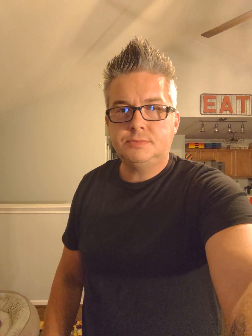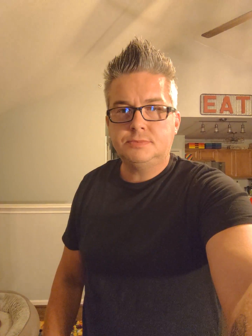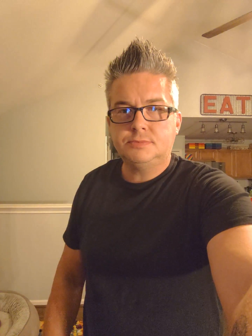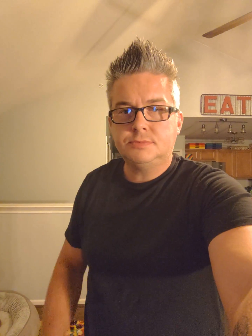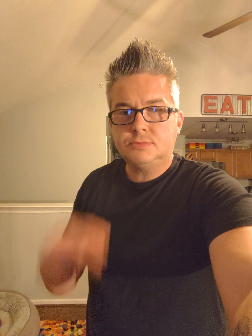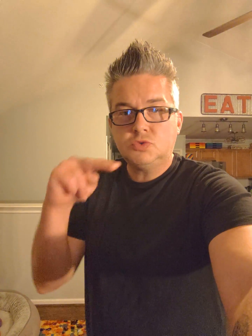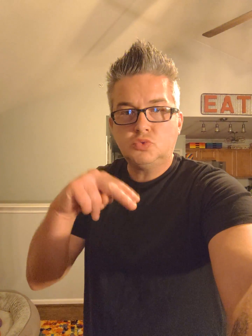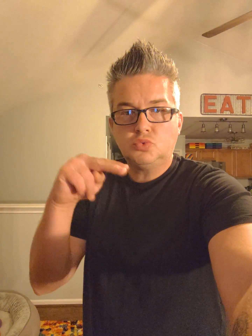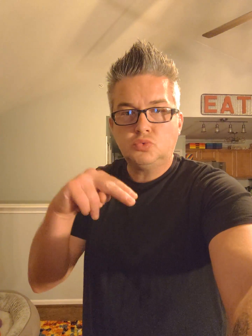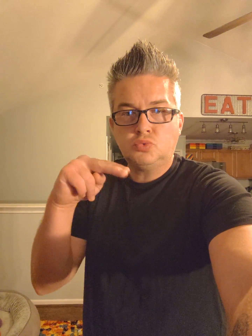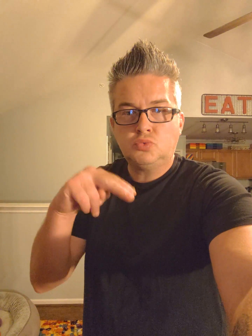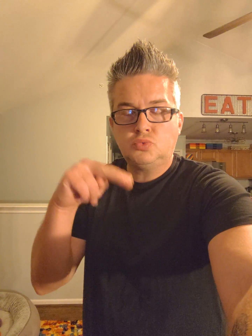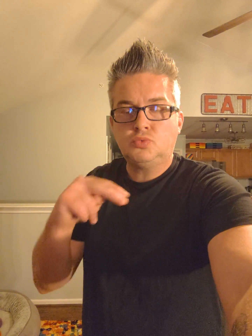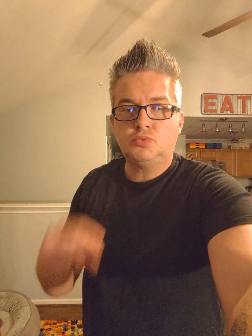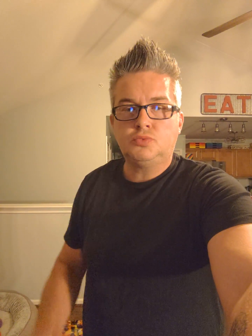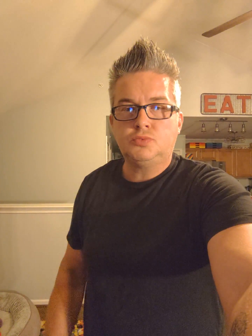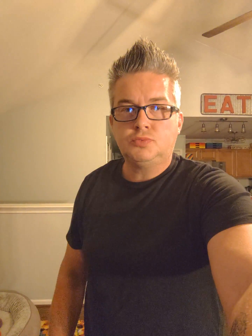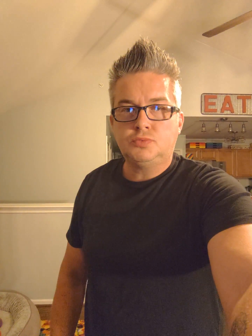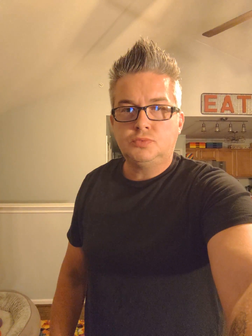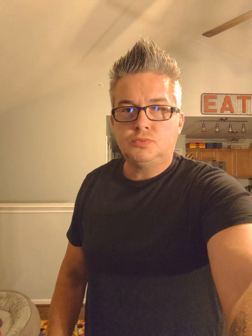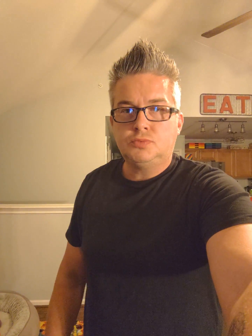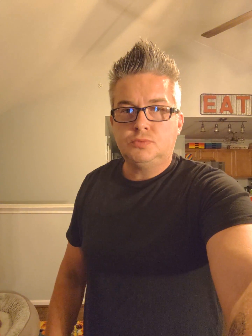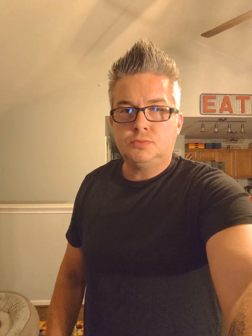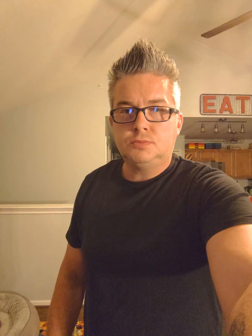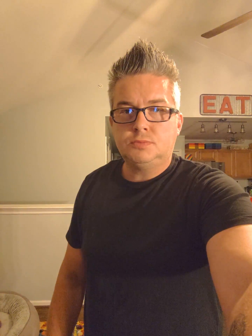nurse